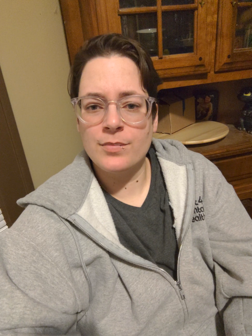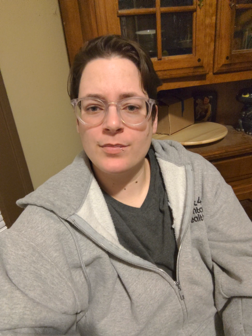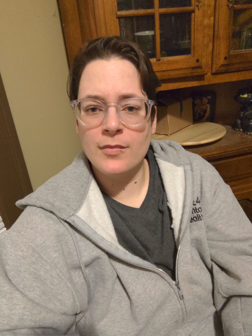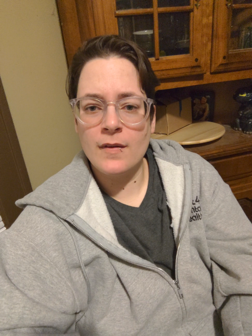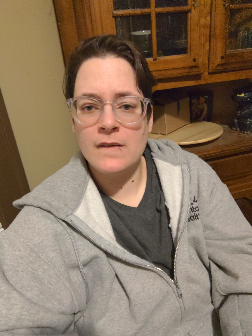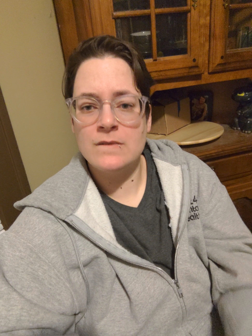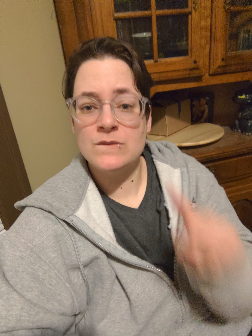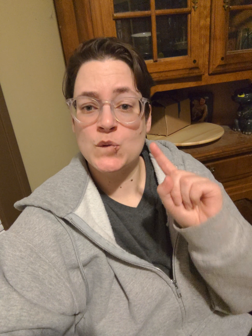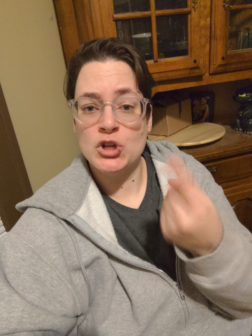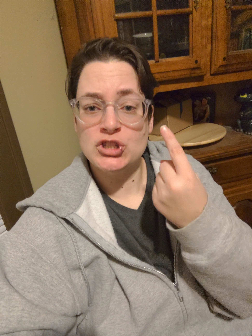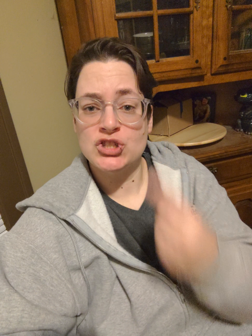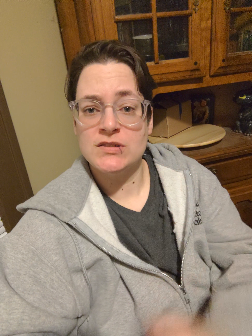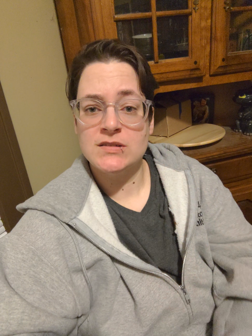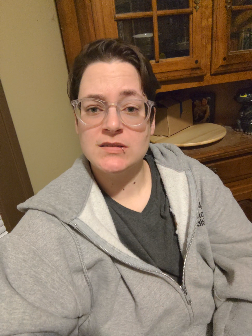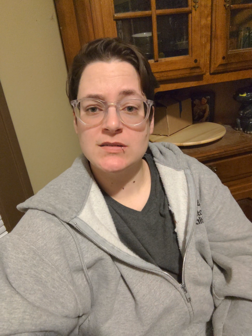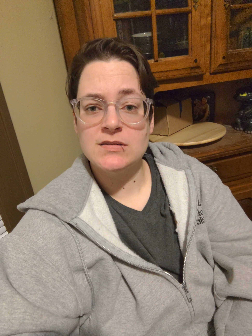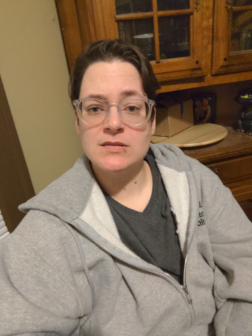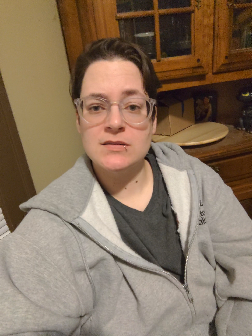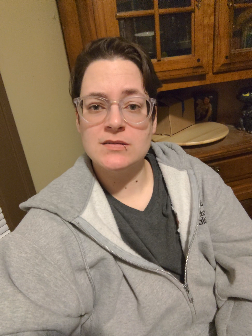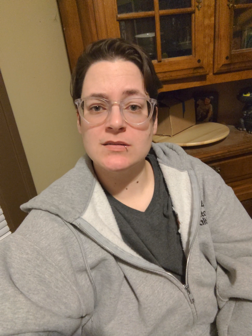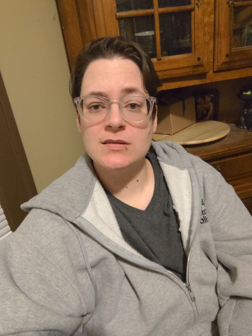first